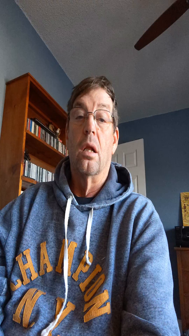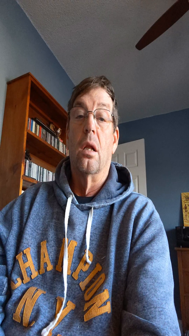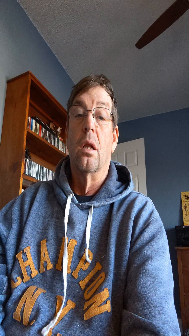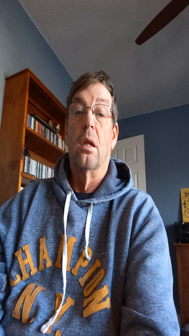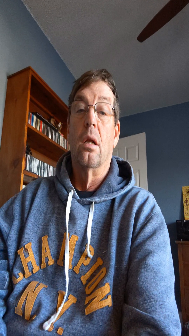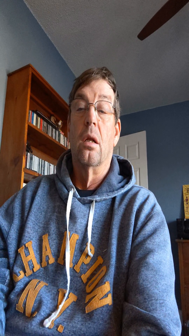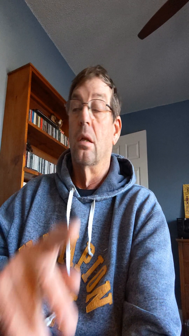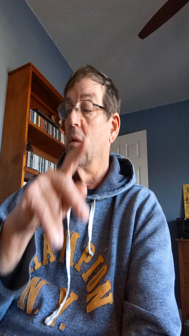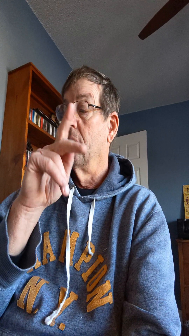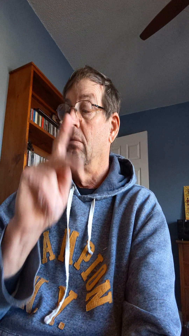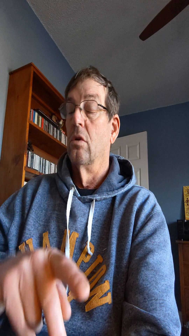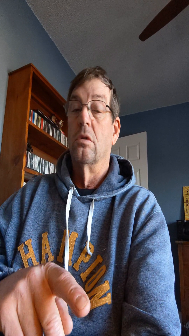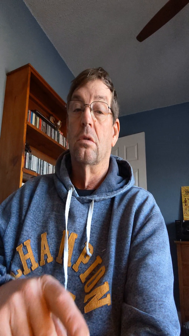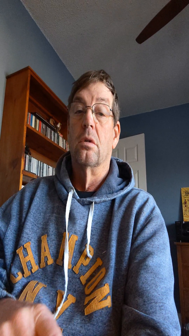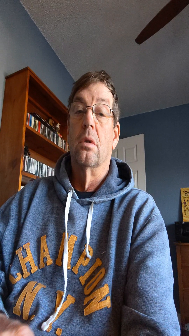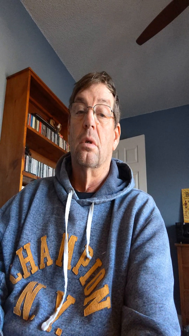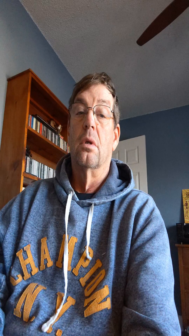person